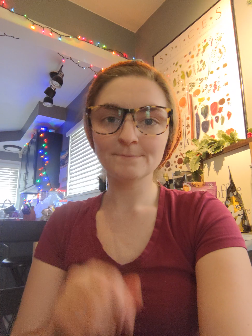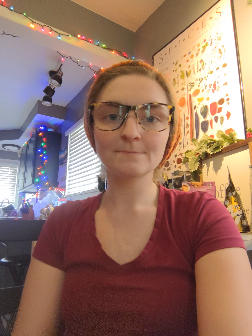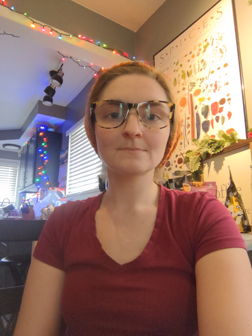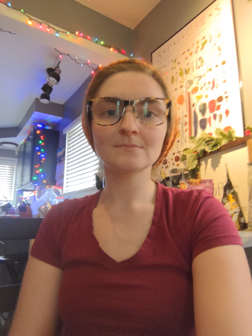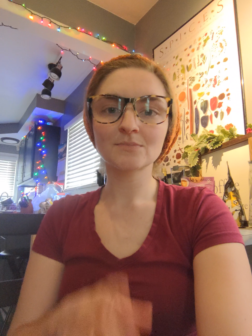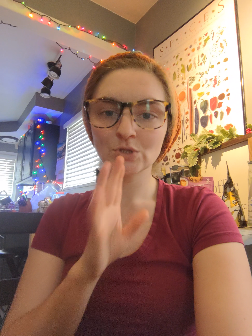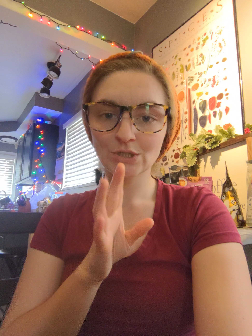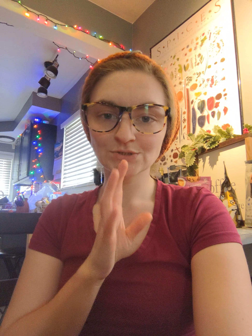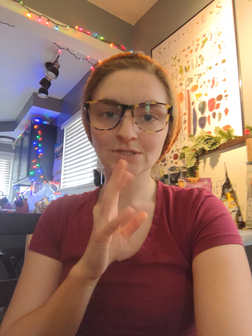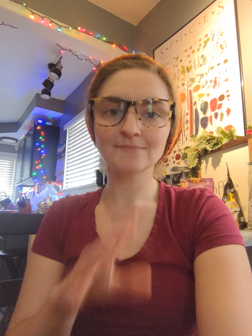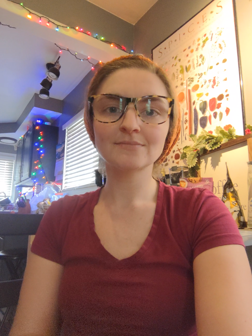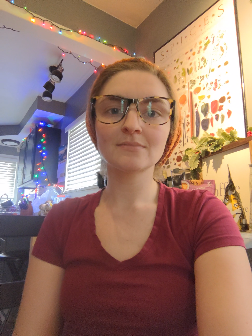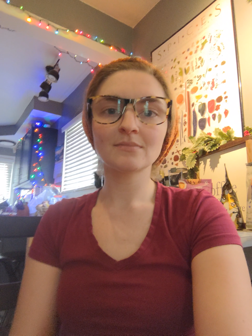talk